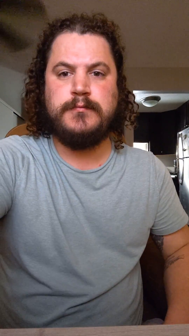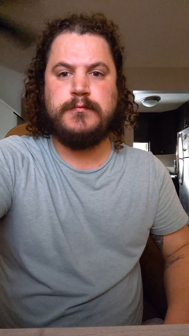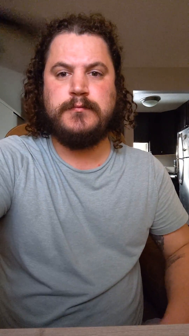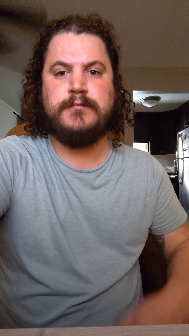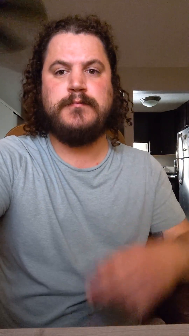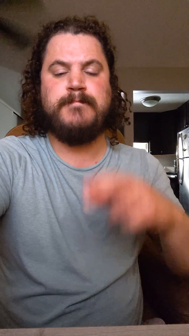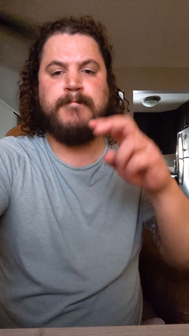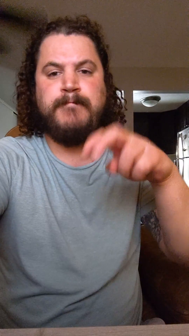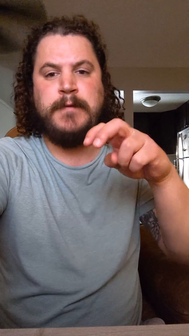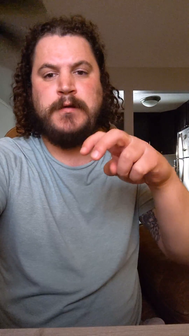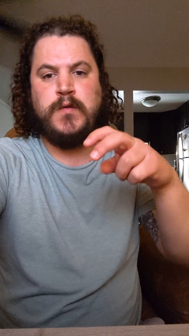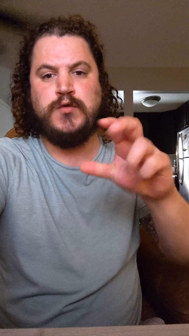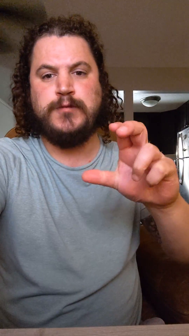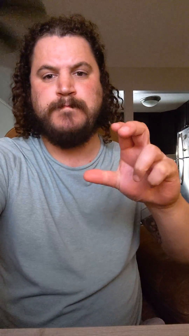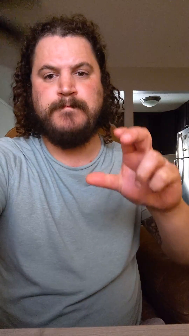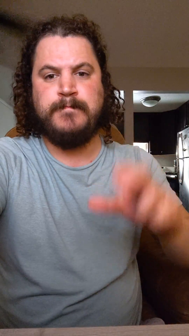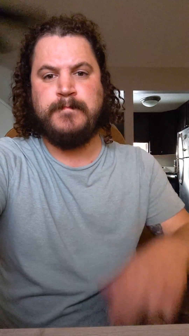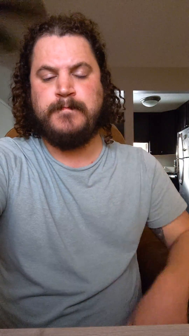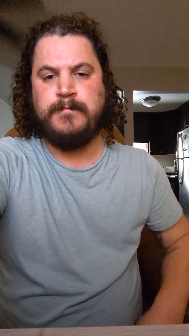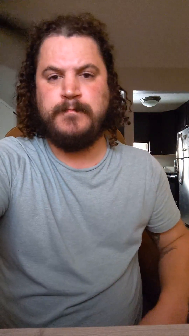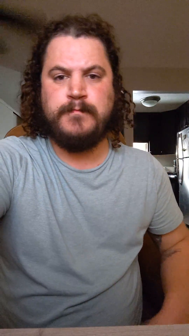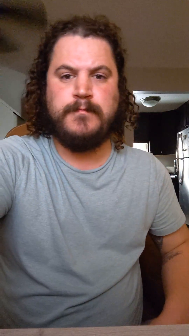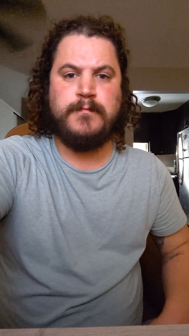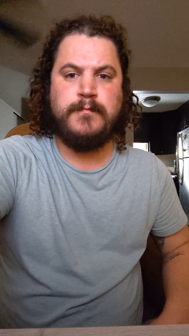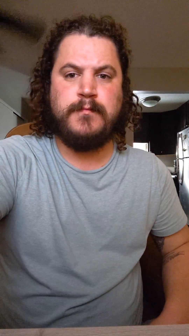potato chip